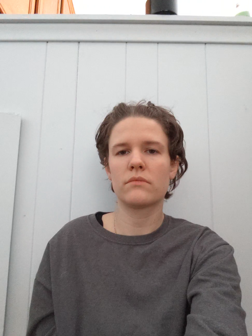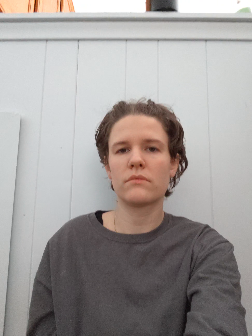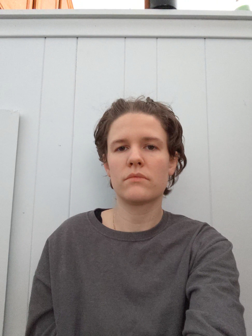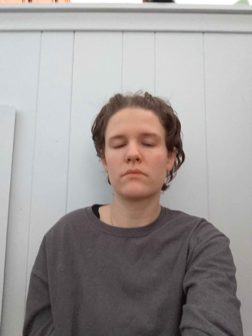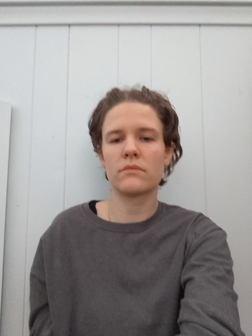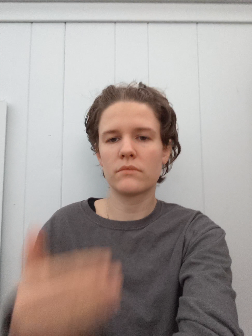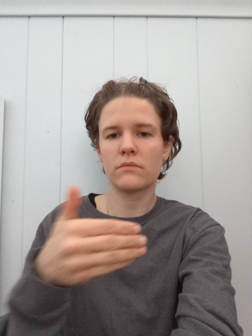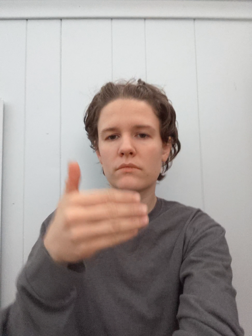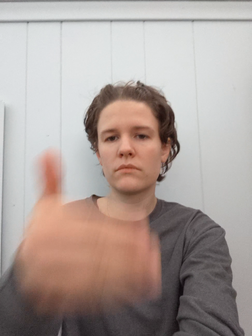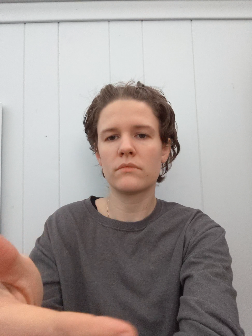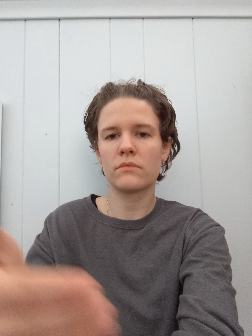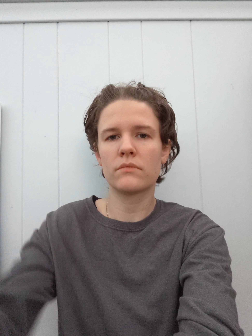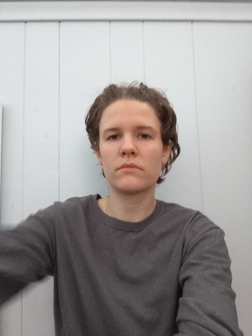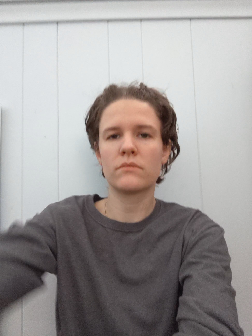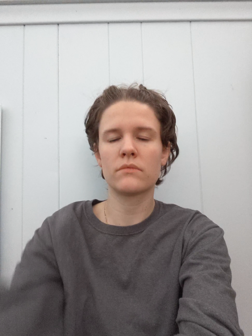after